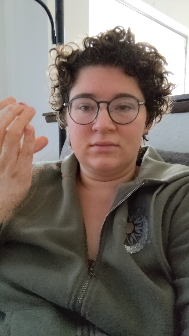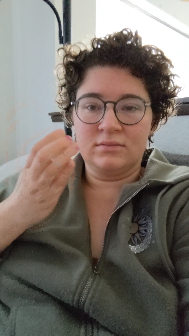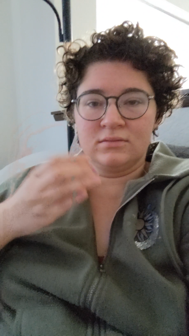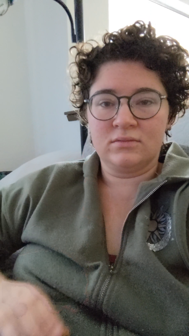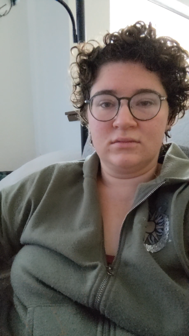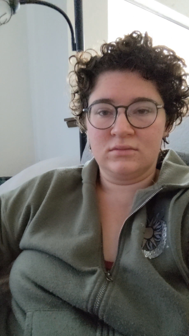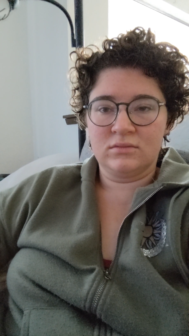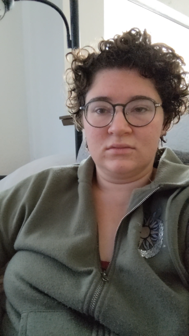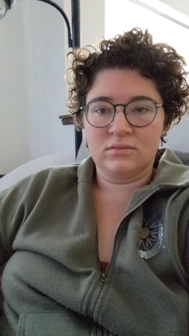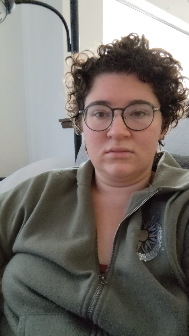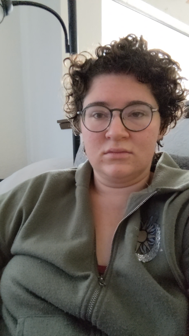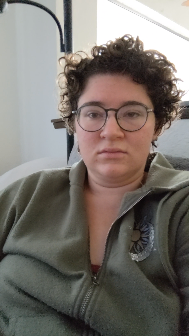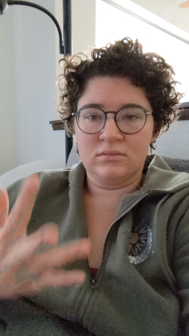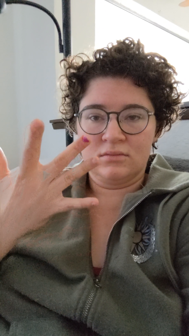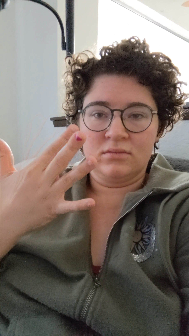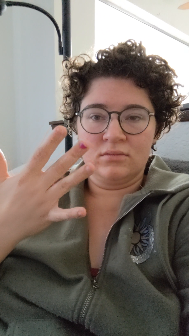hand